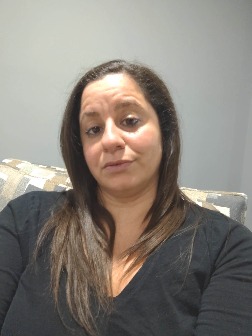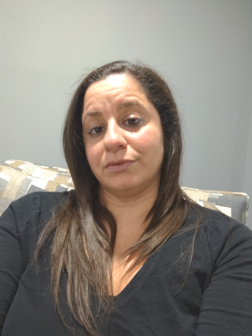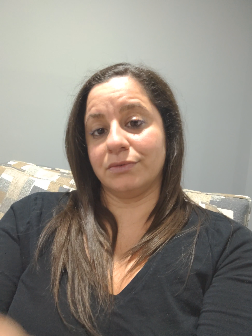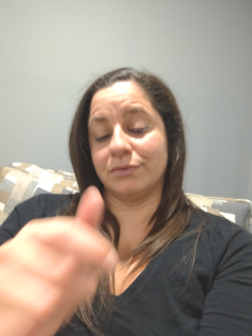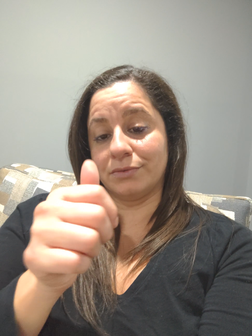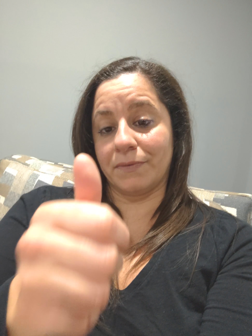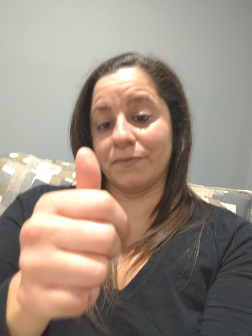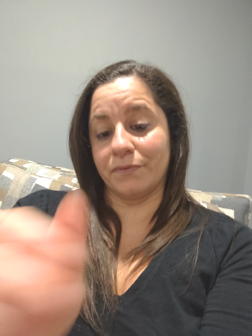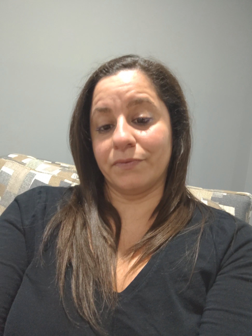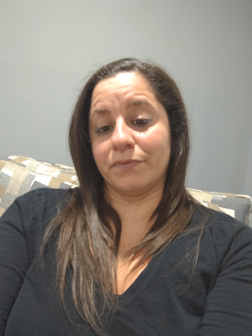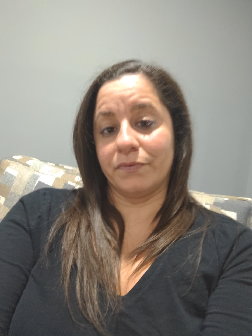yourself